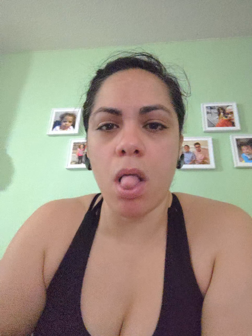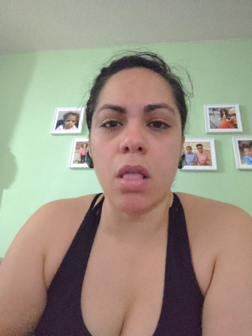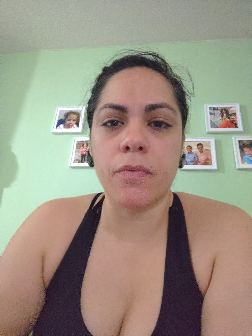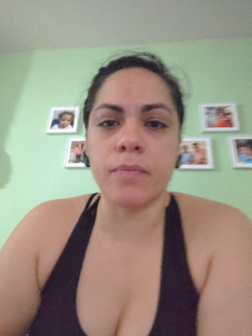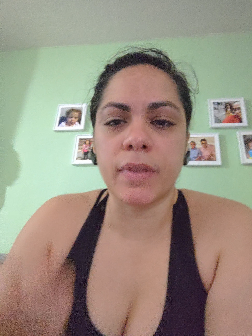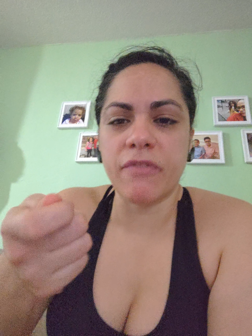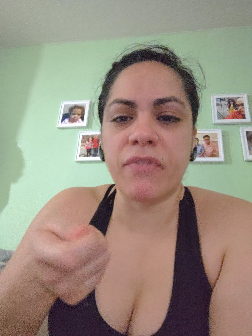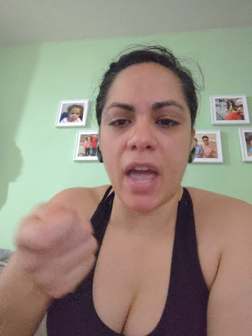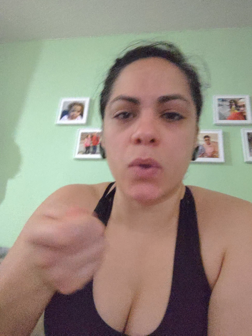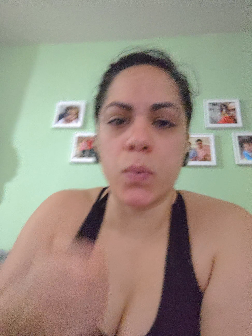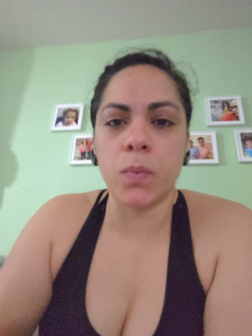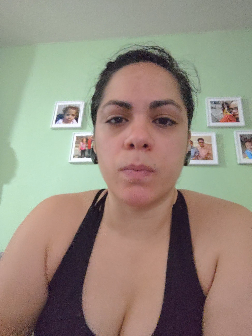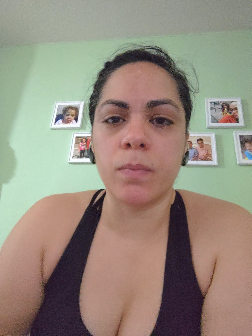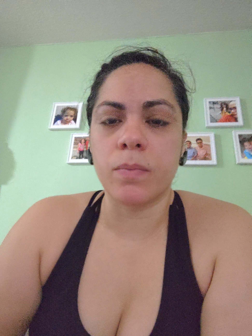vacuum